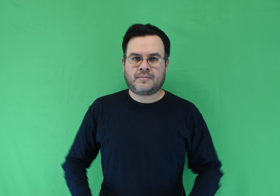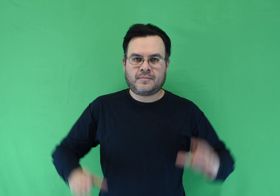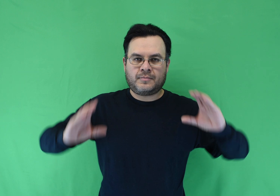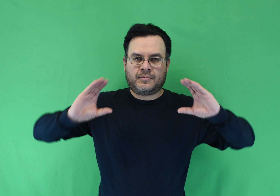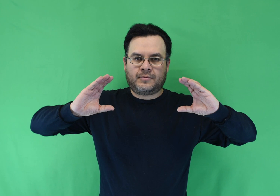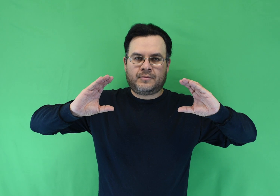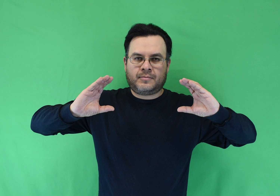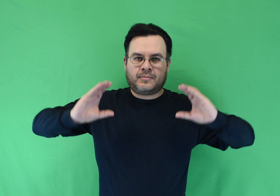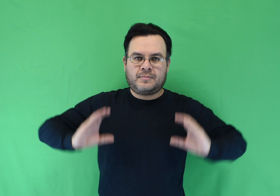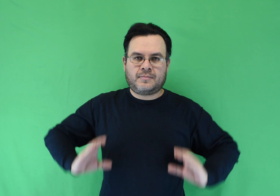cuerpo